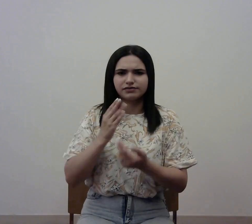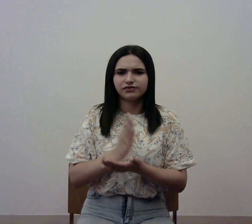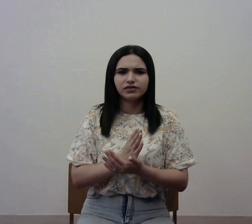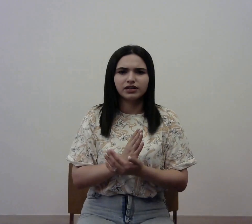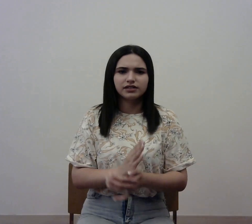var